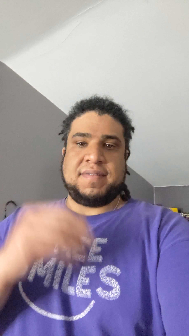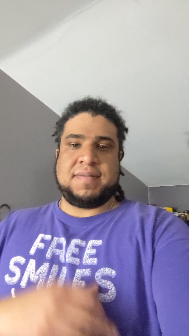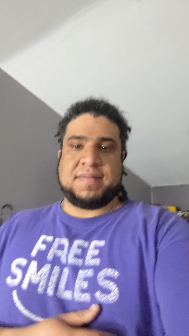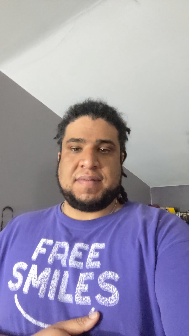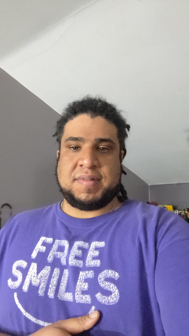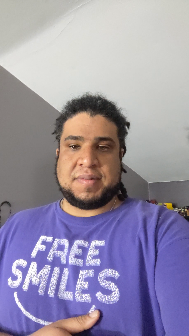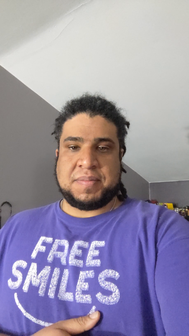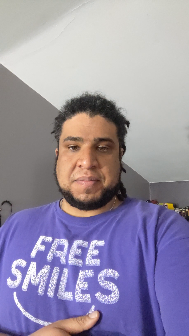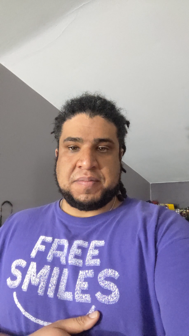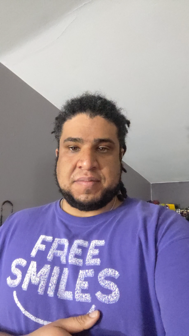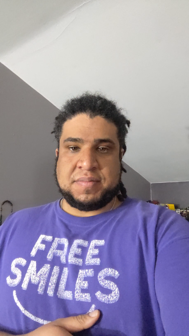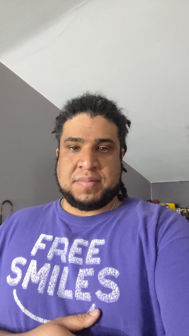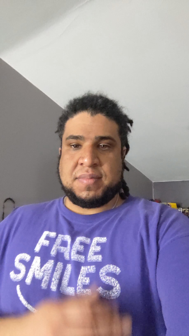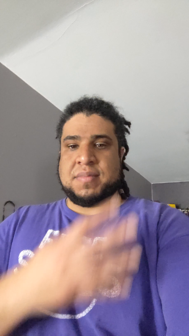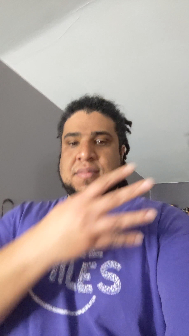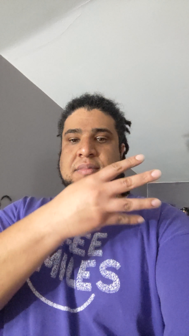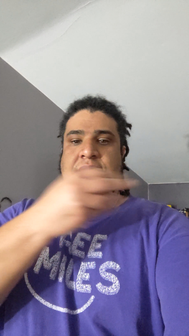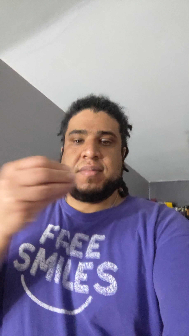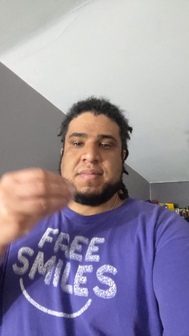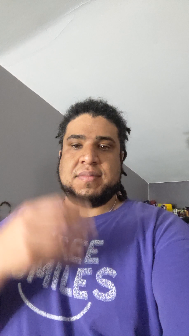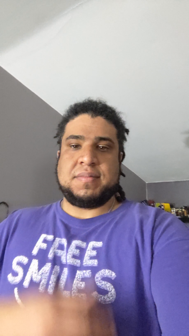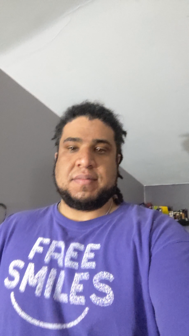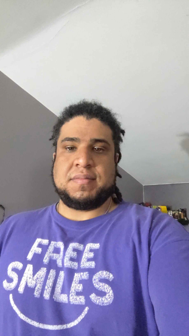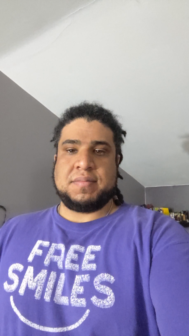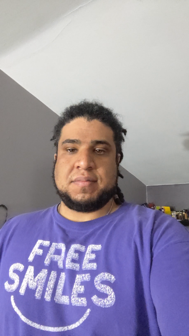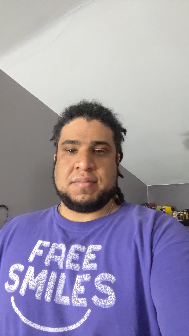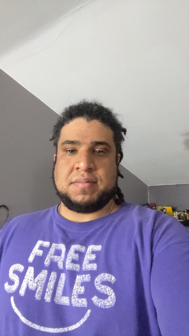and